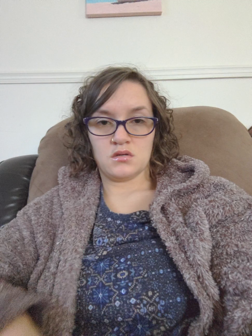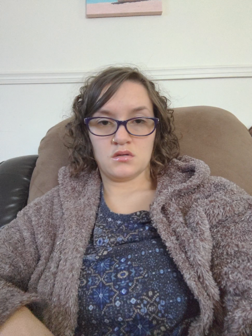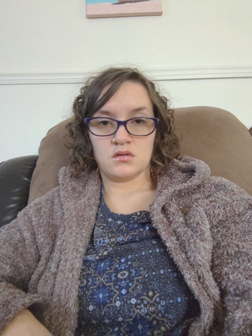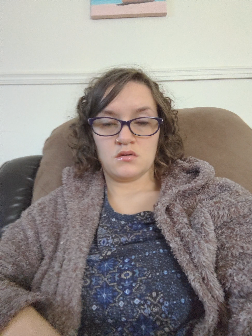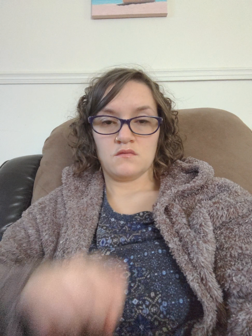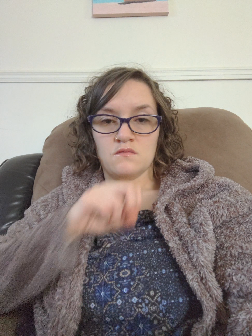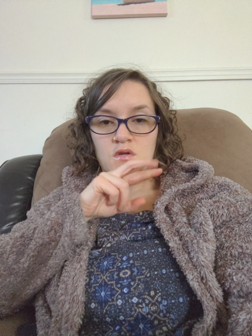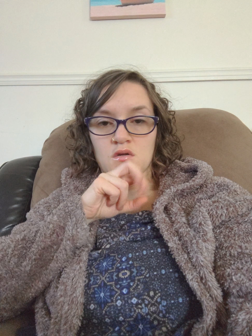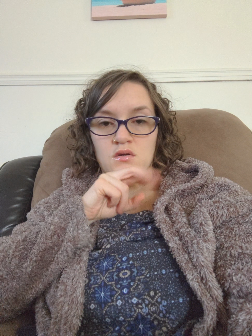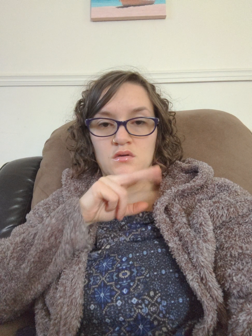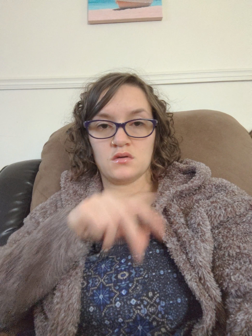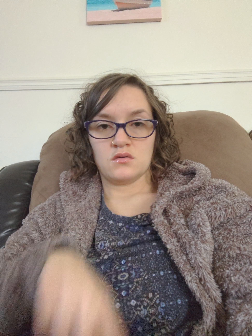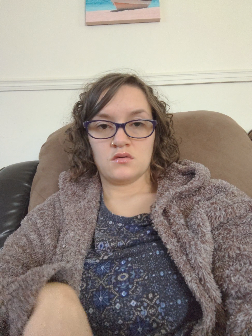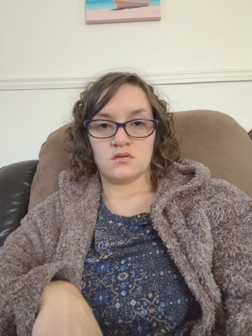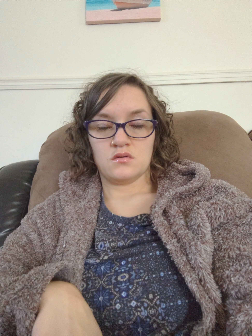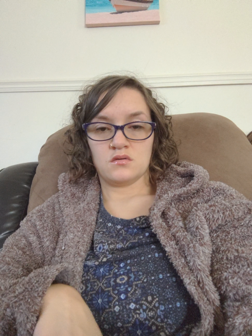frog